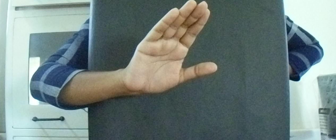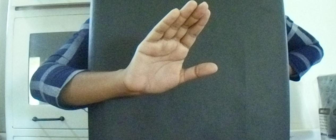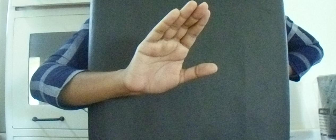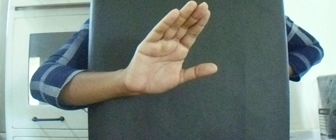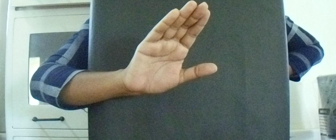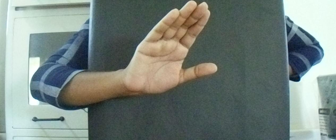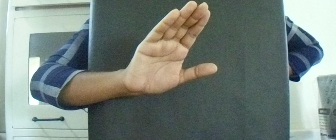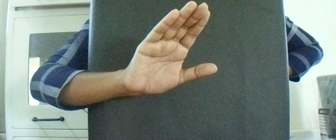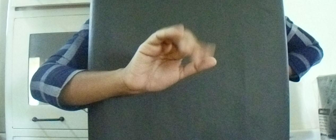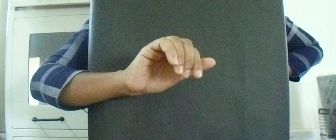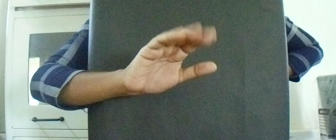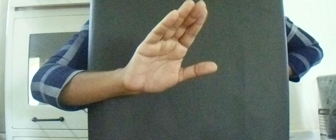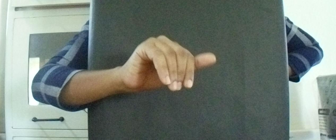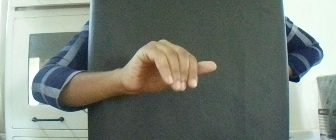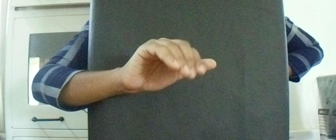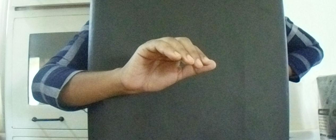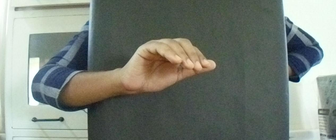call